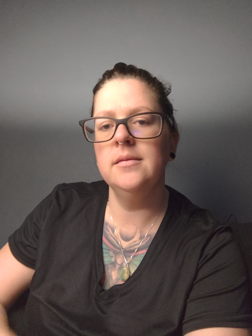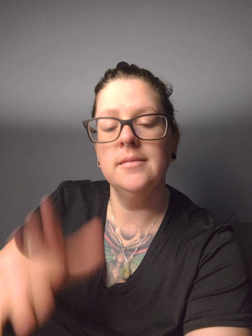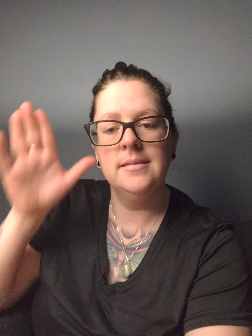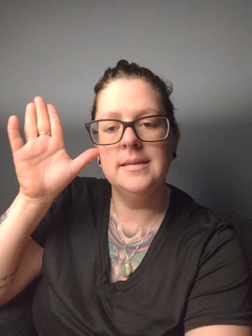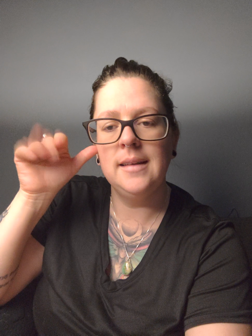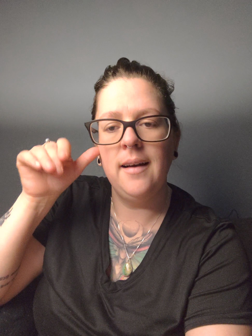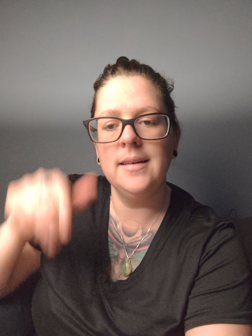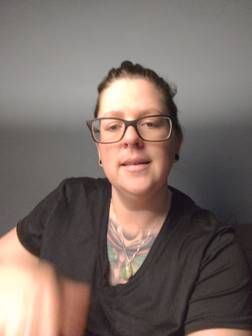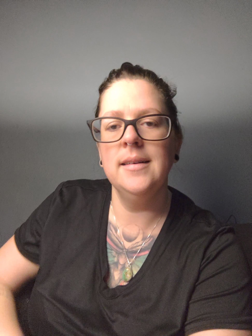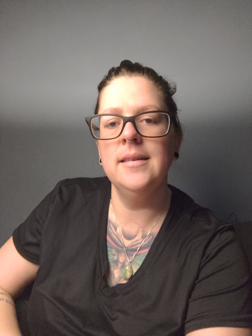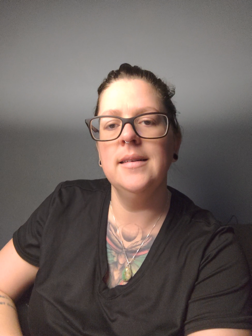donkey